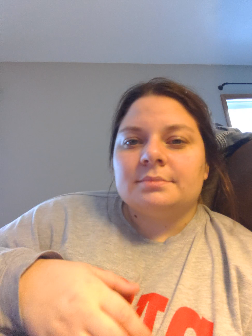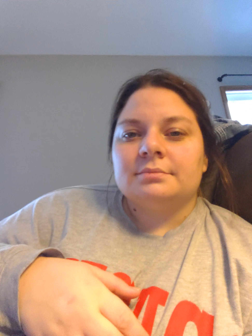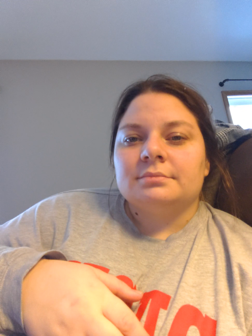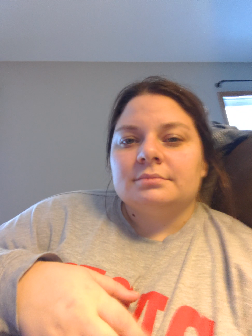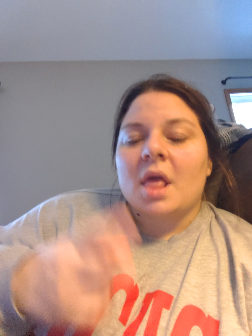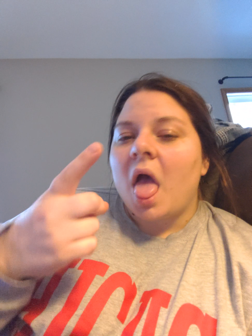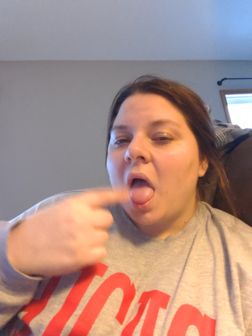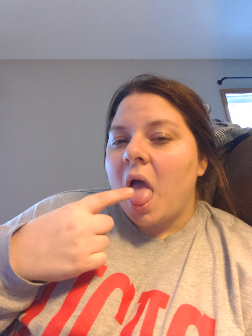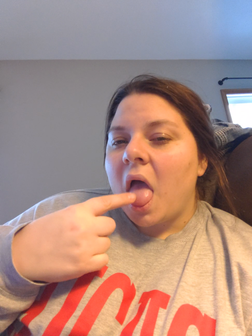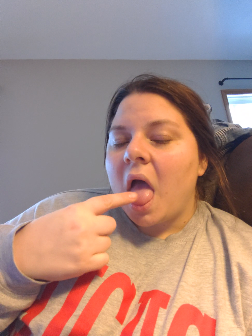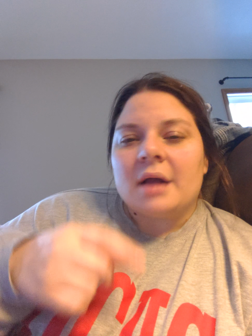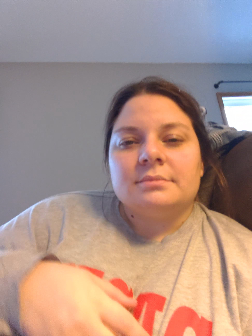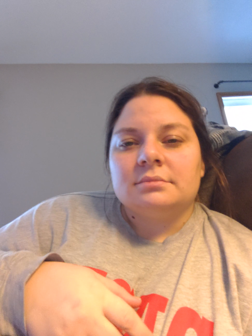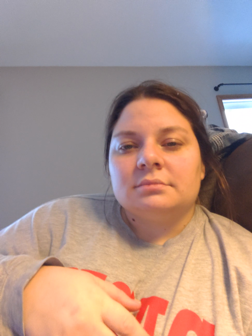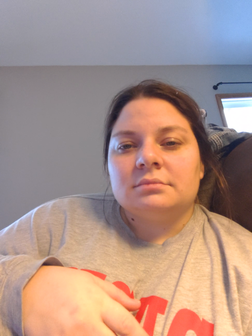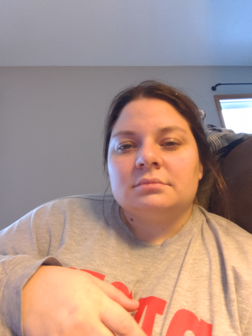tongue